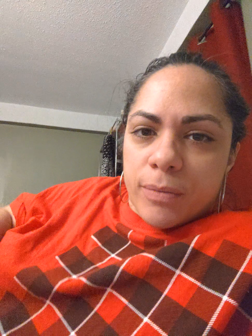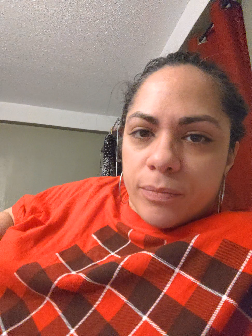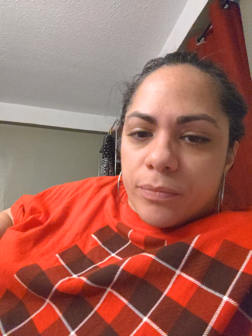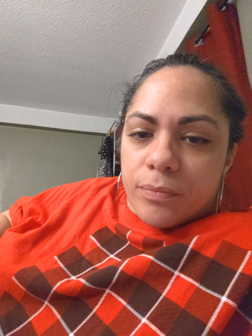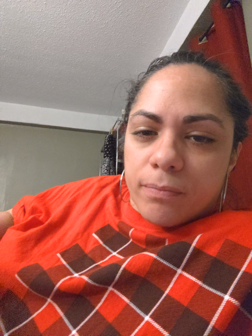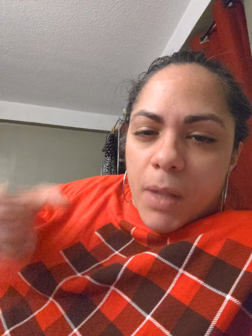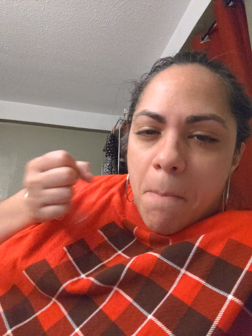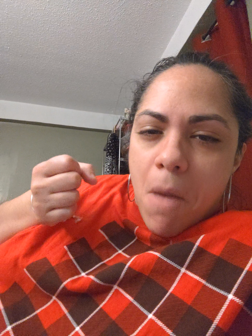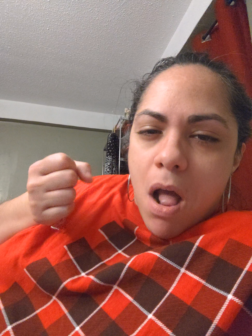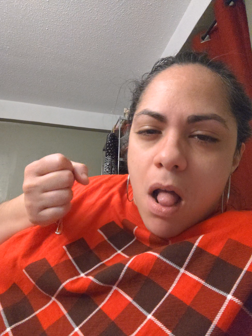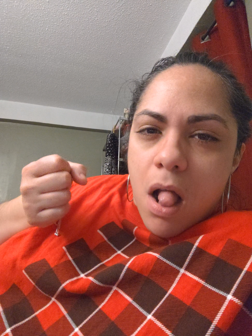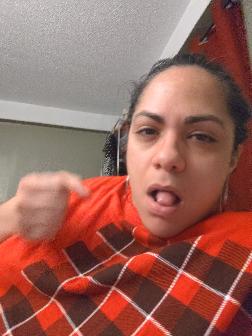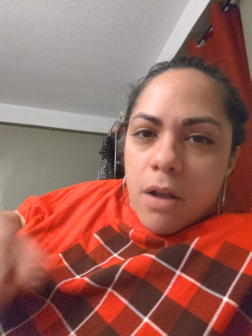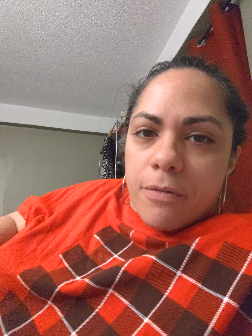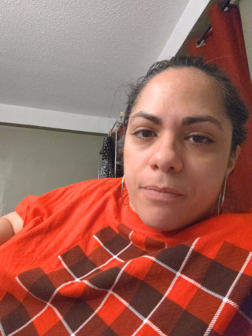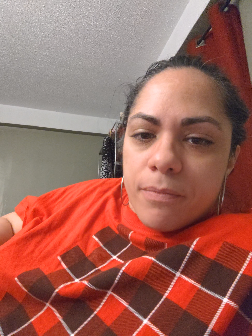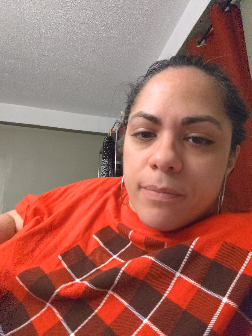milk